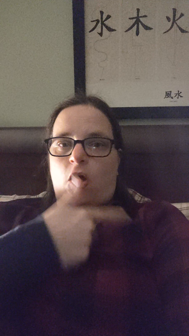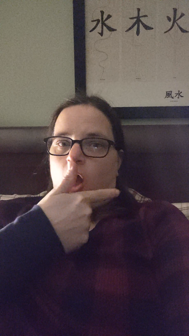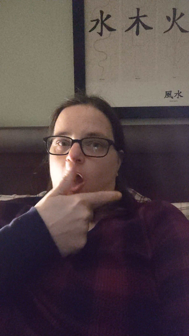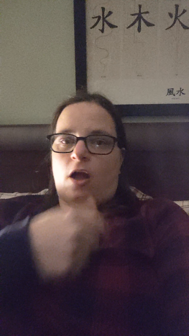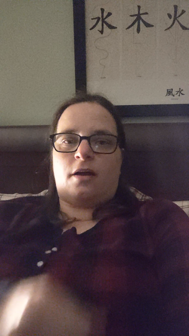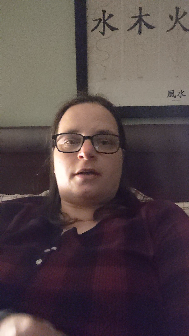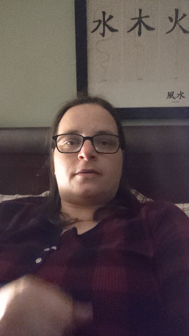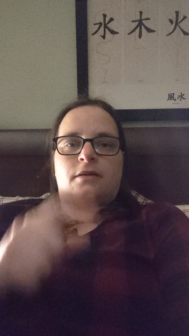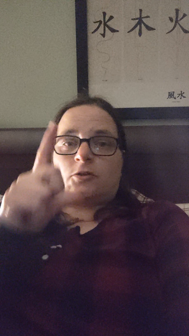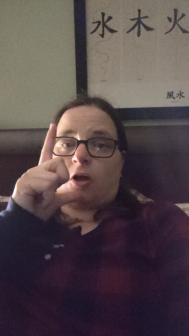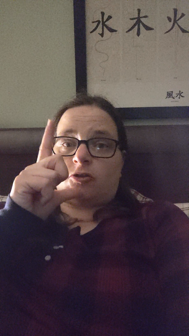lunch